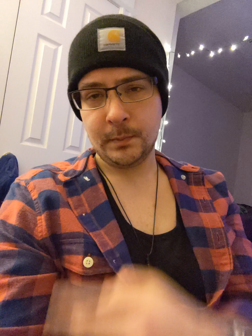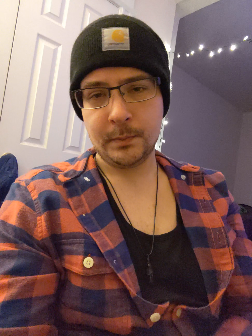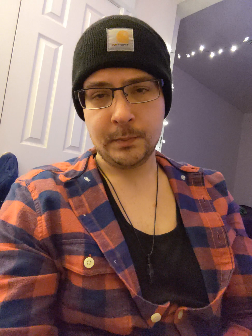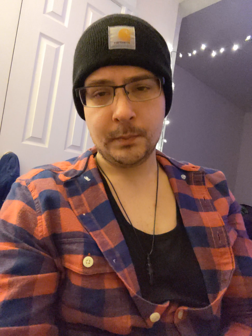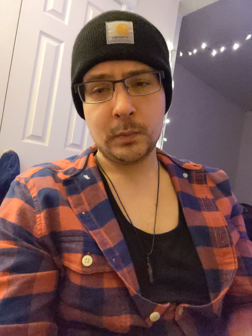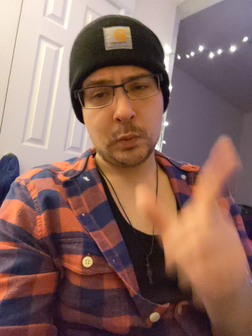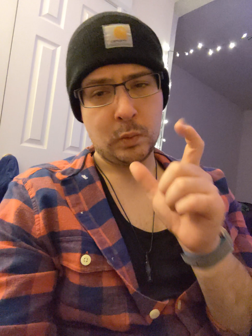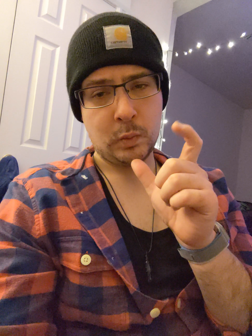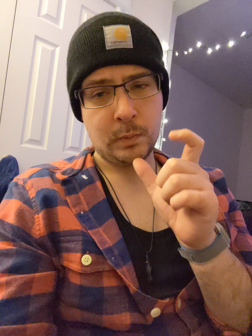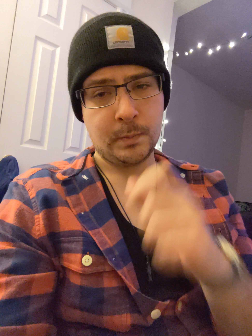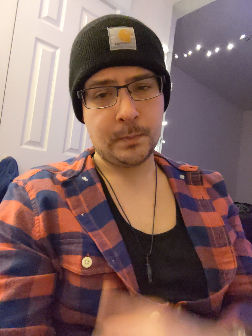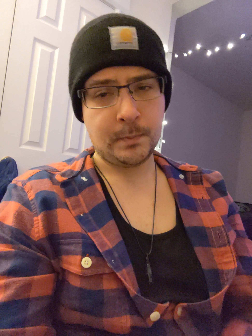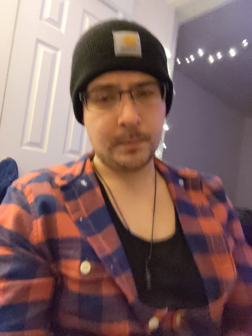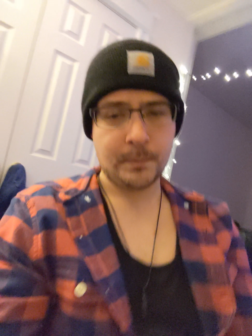who